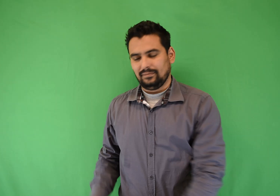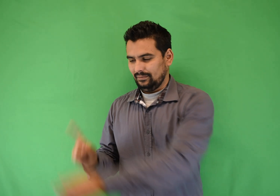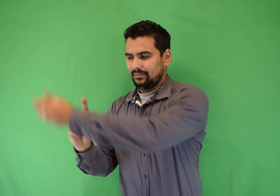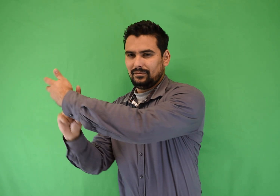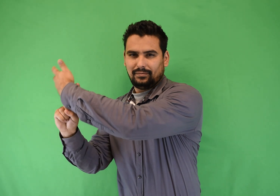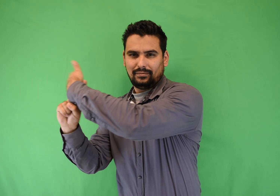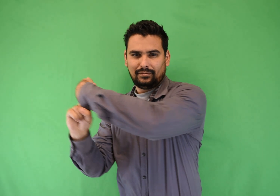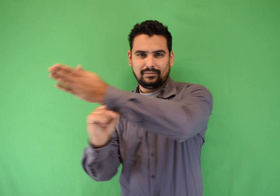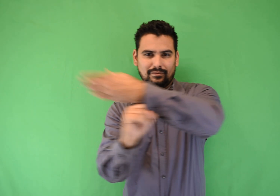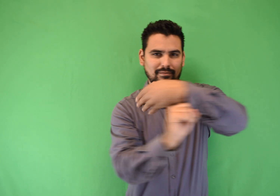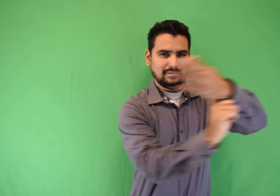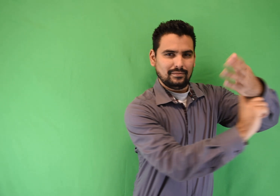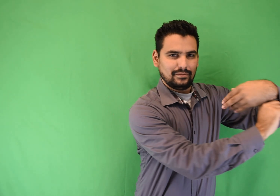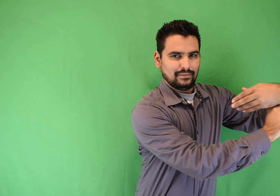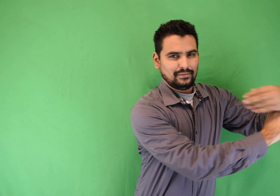ambulancia